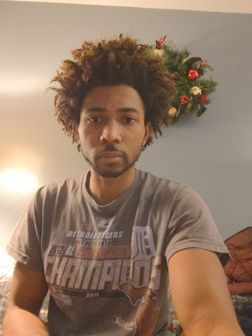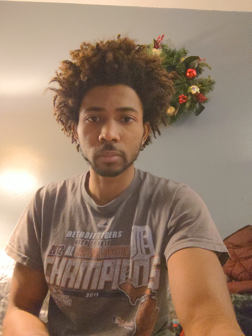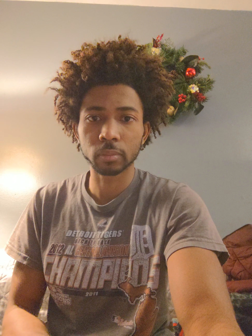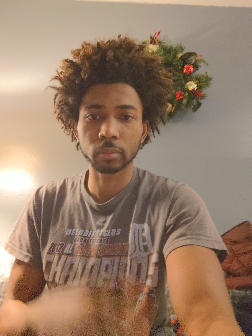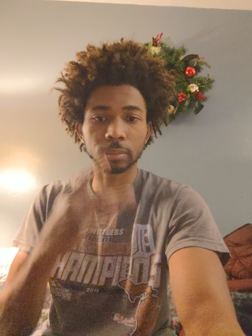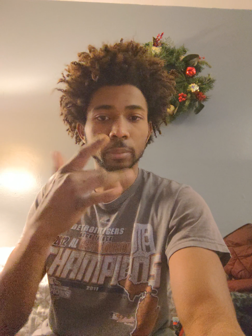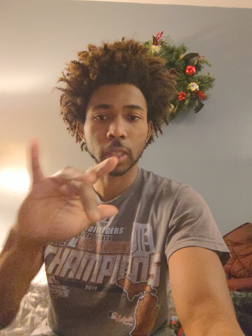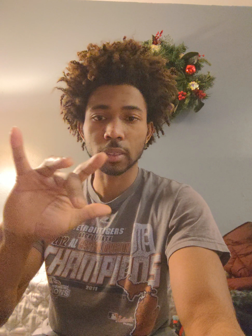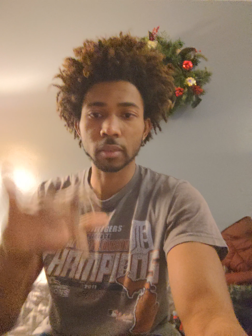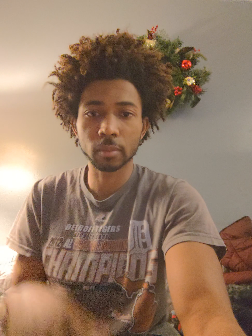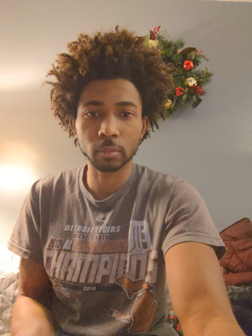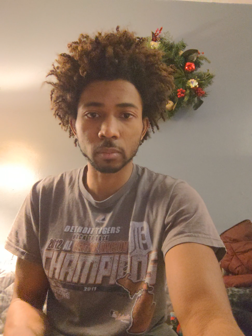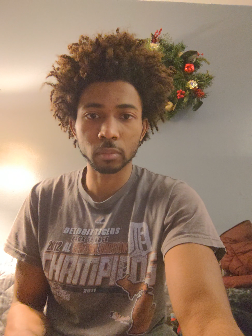empty